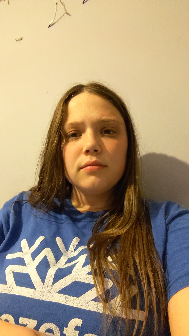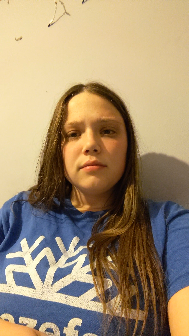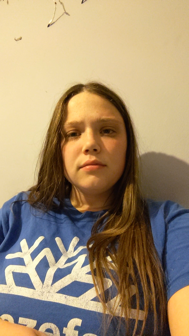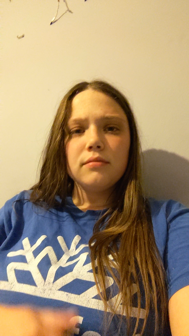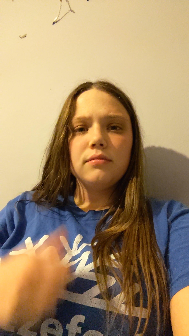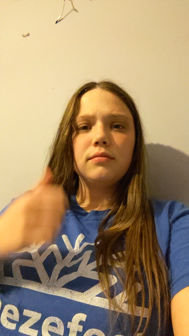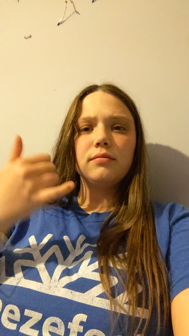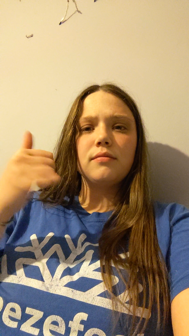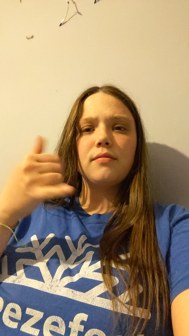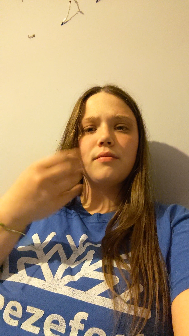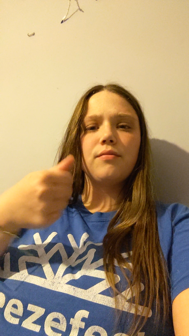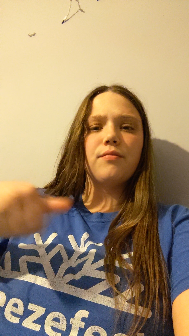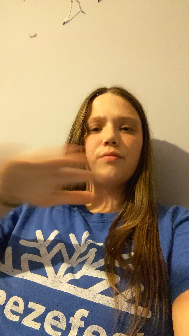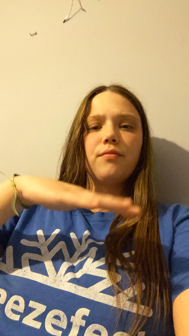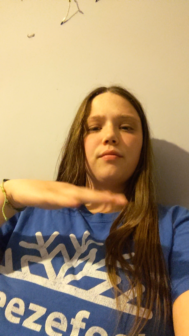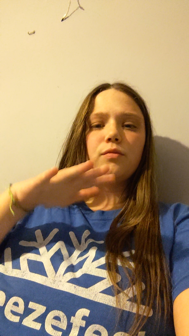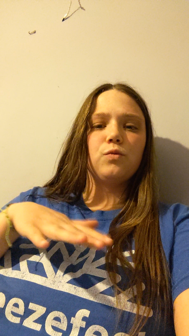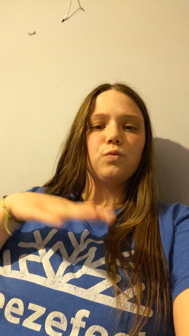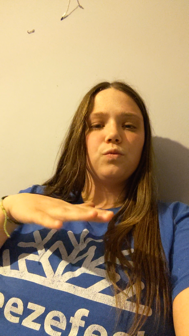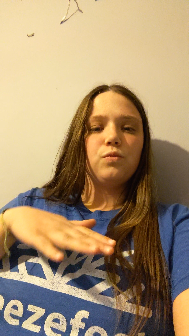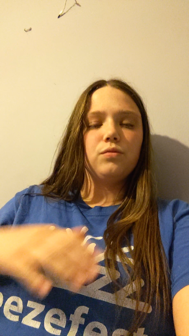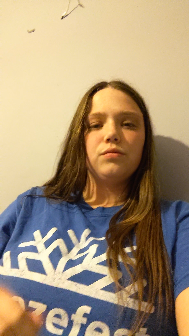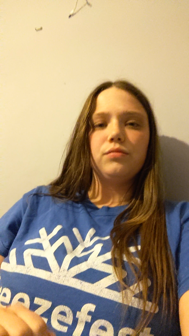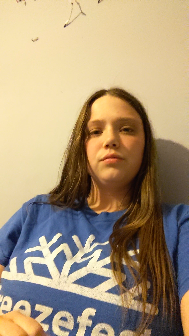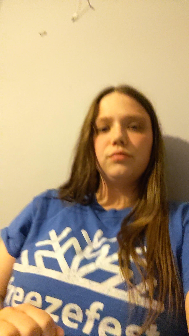playground